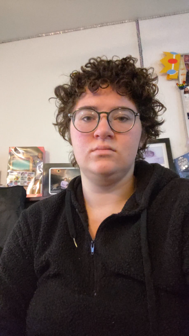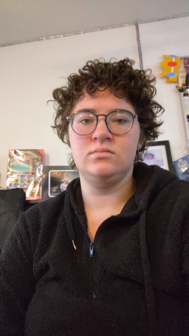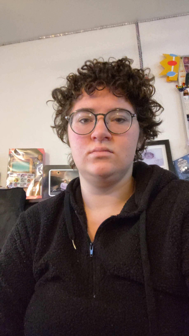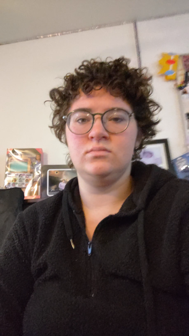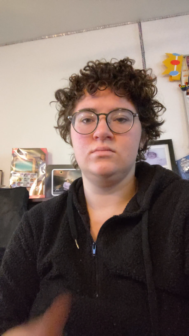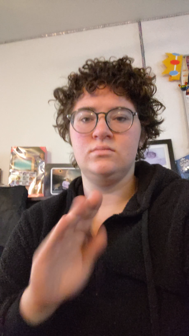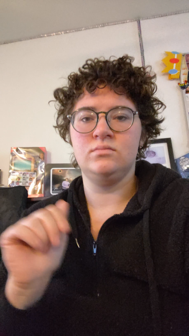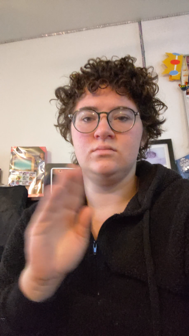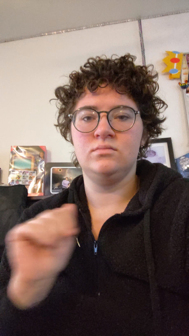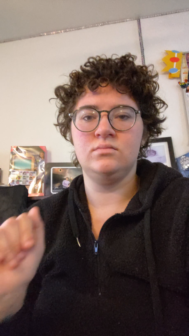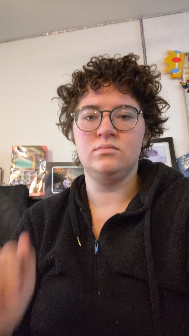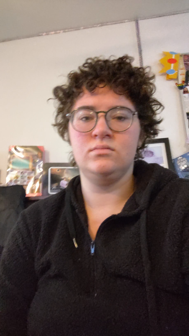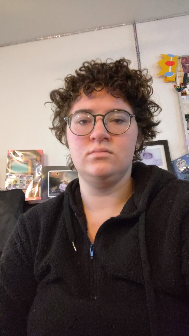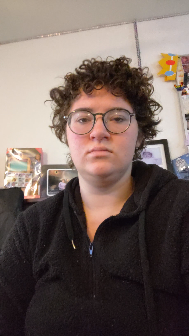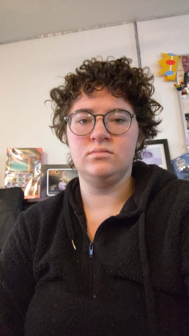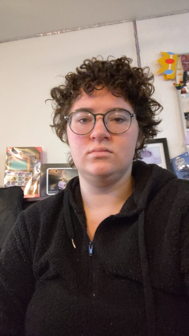baa baa